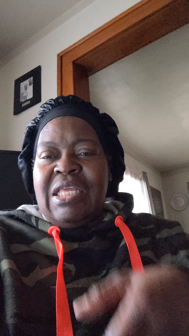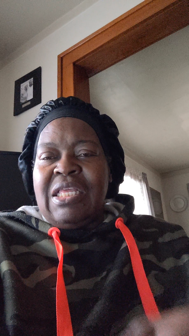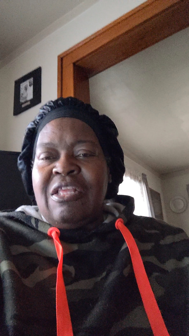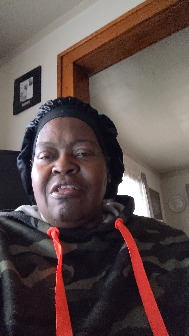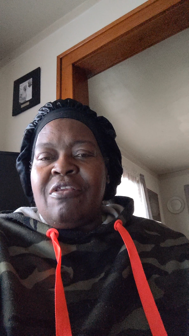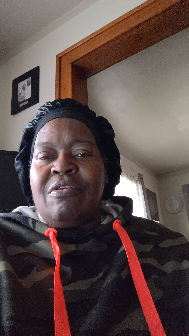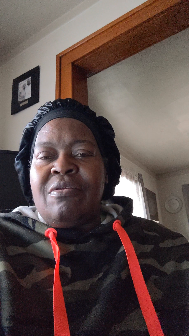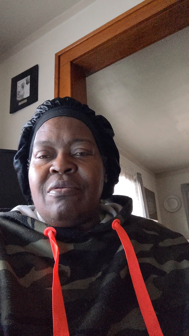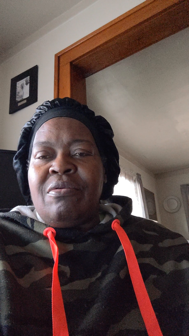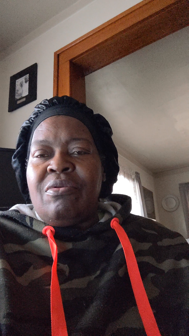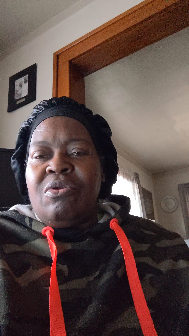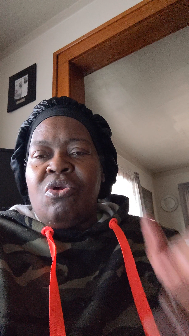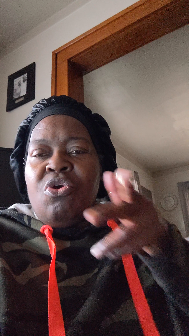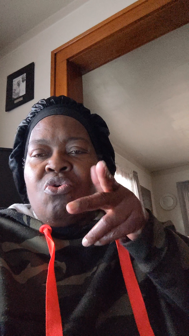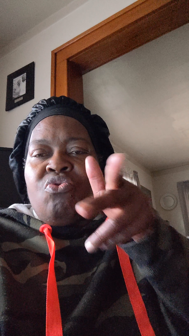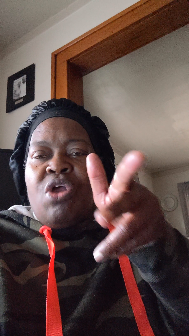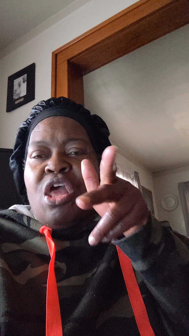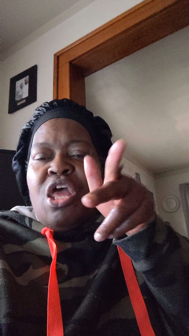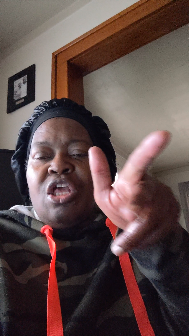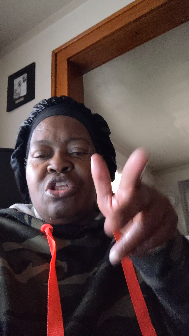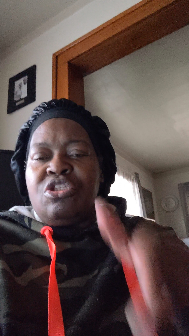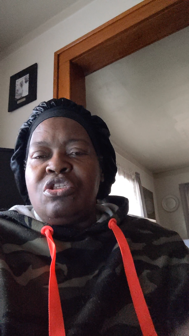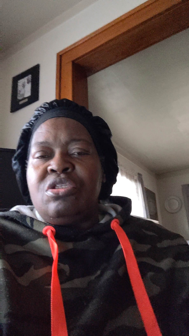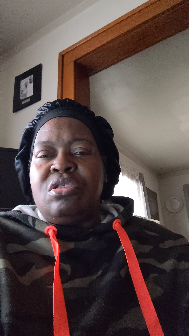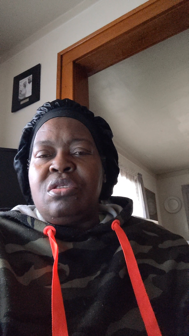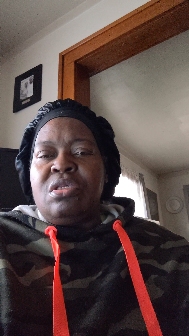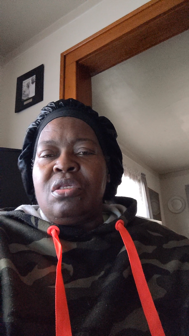garage